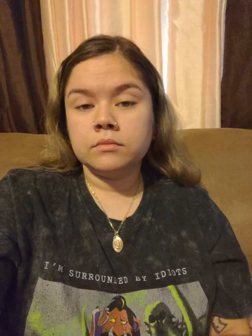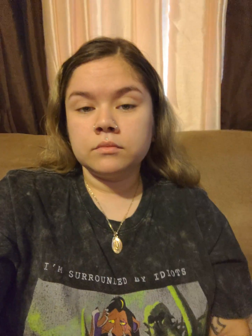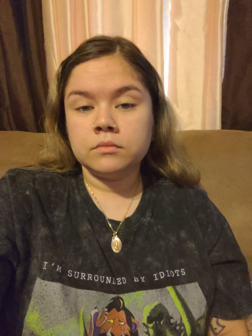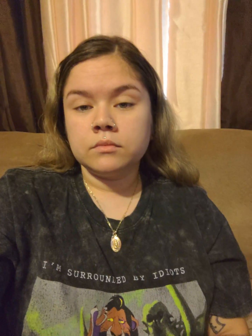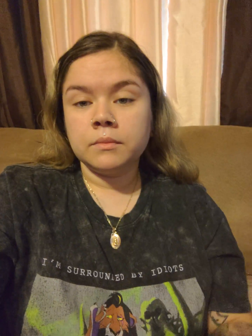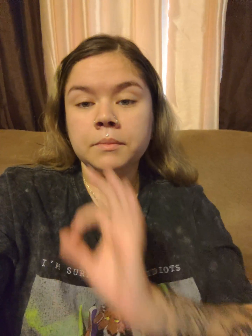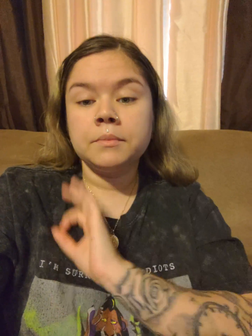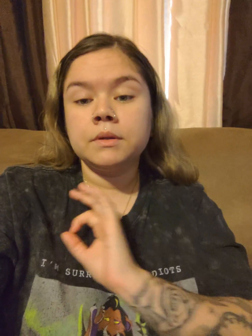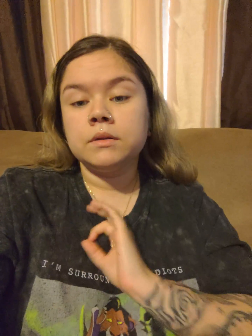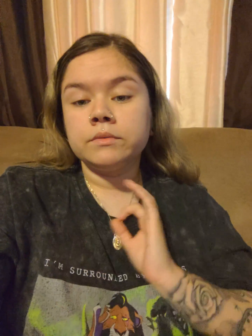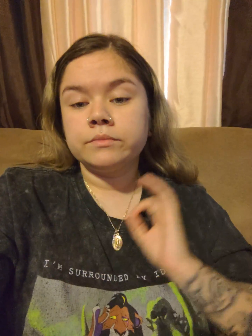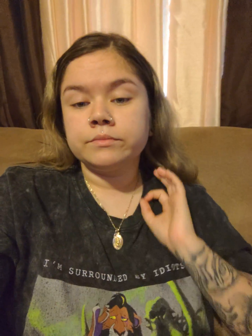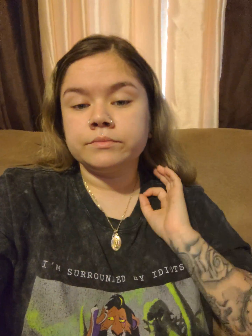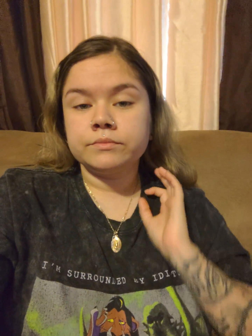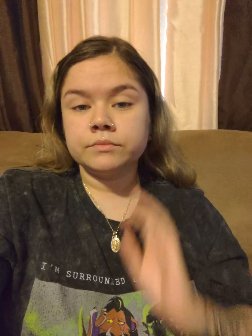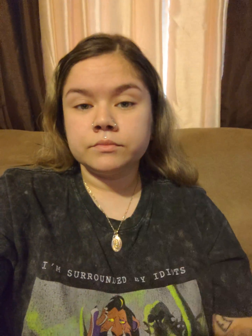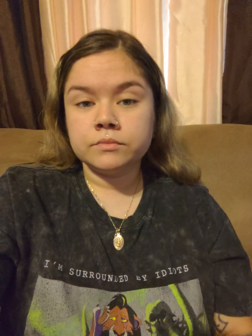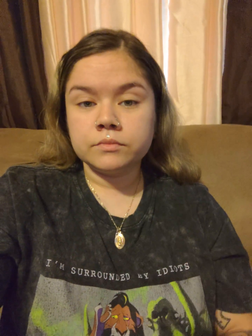beads